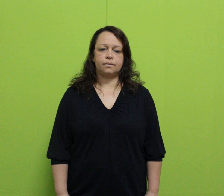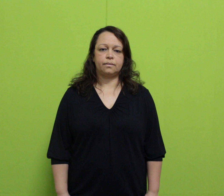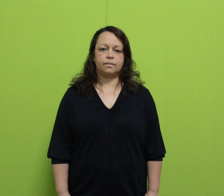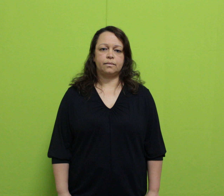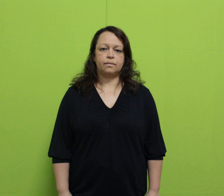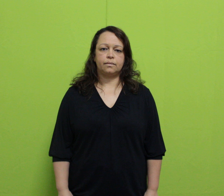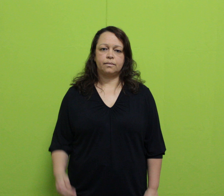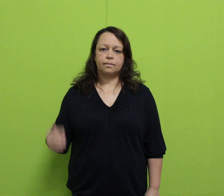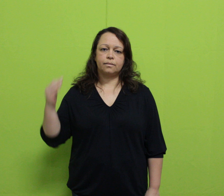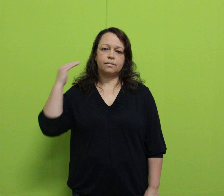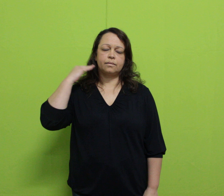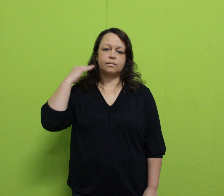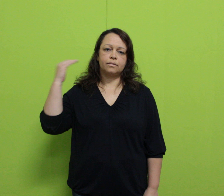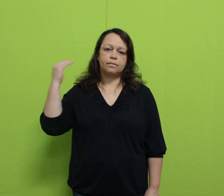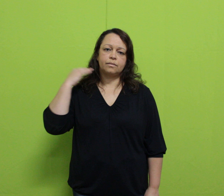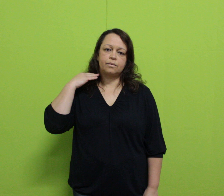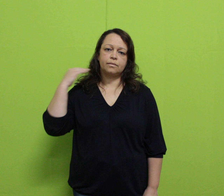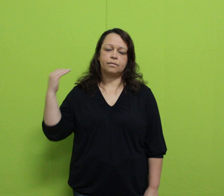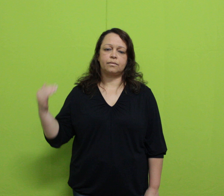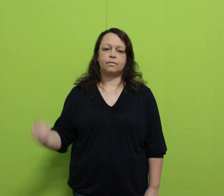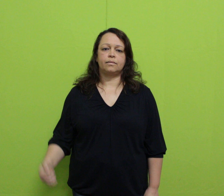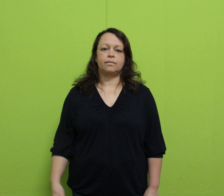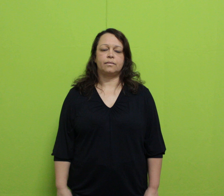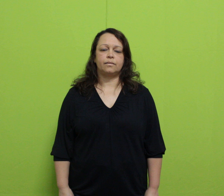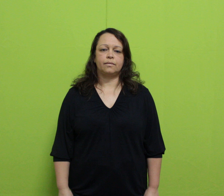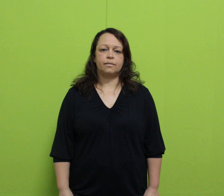banco